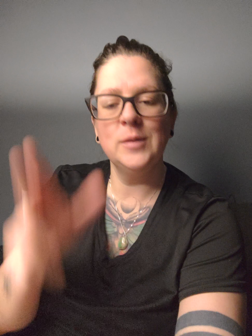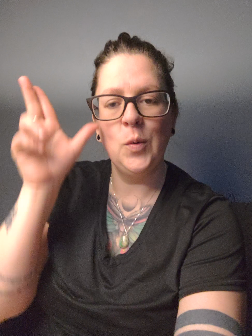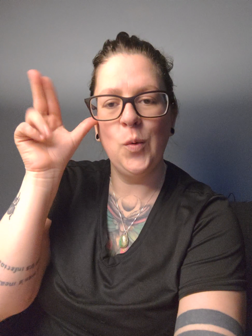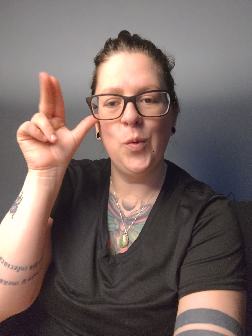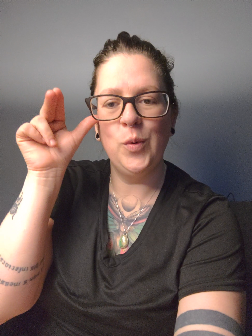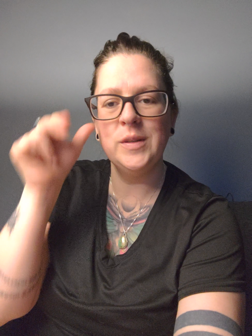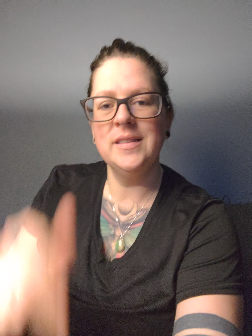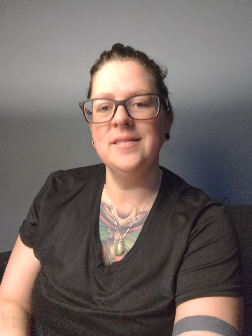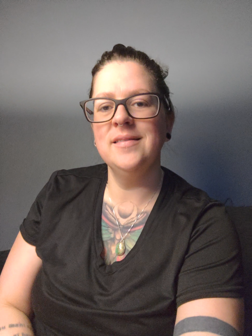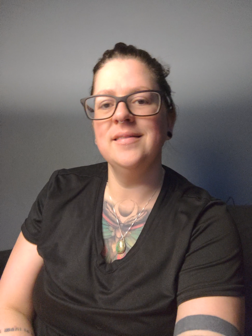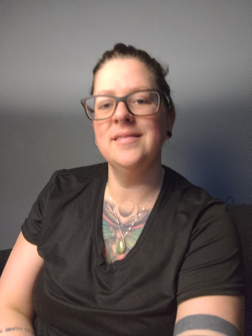horse